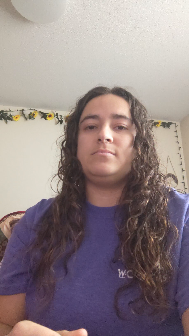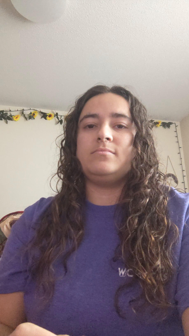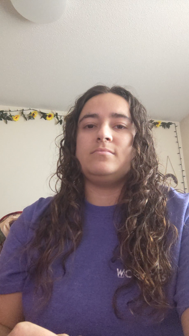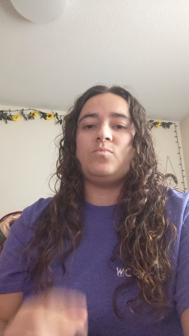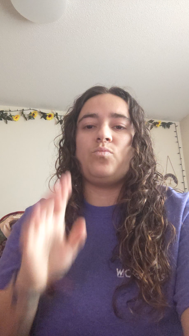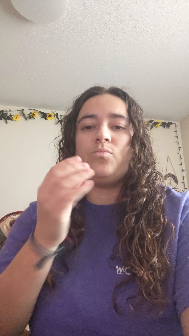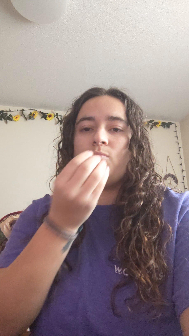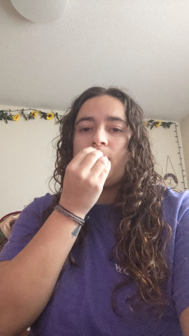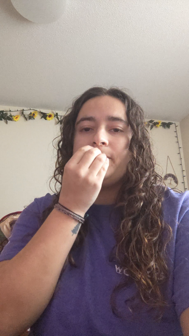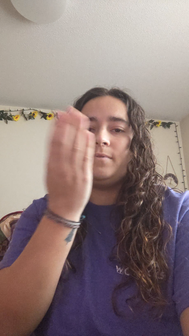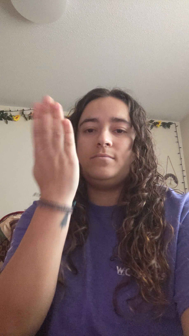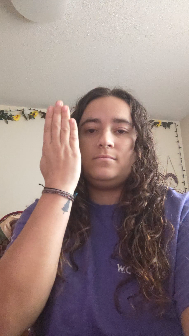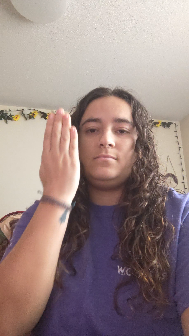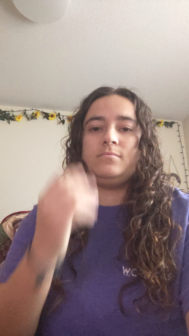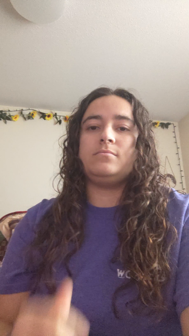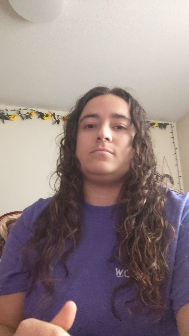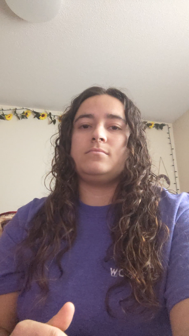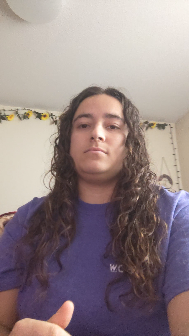breakfast